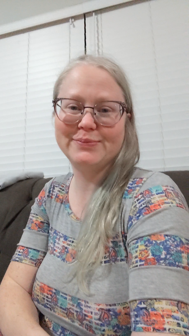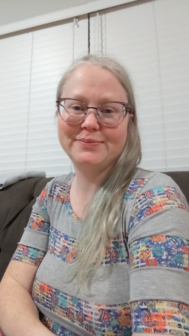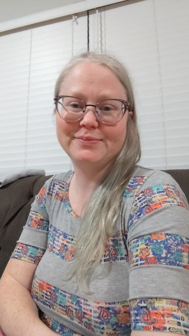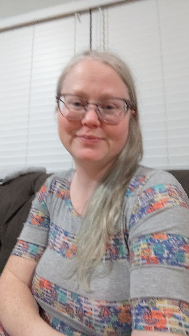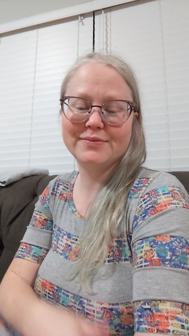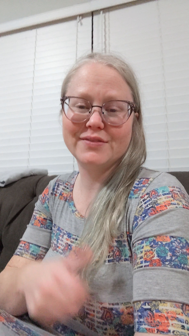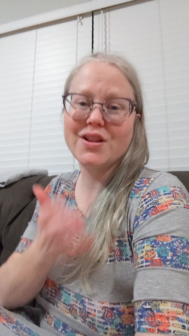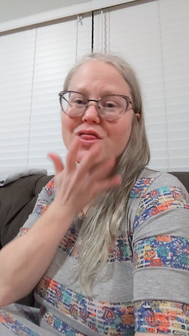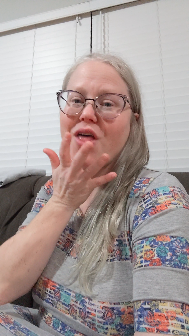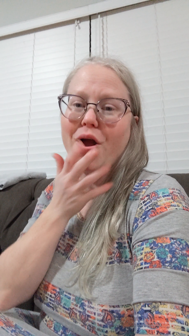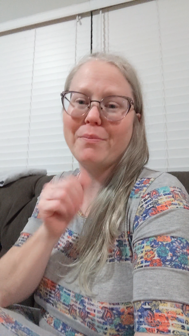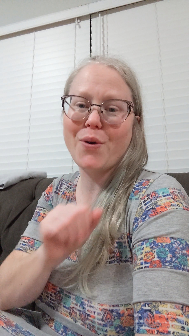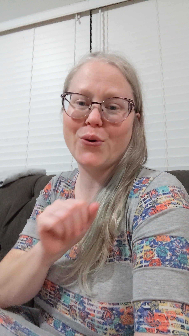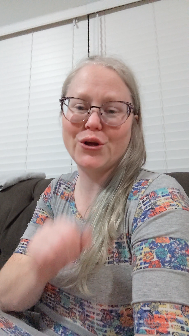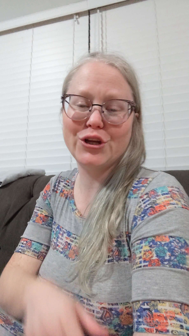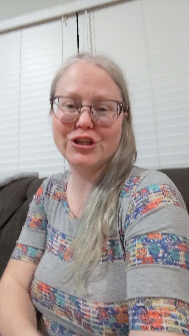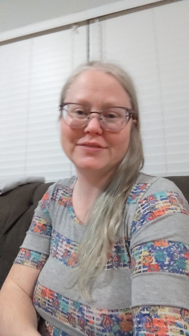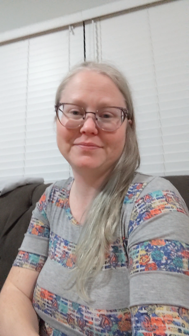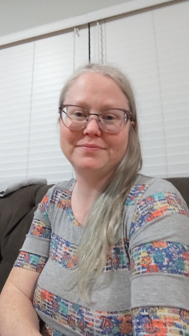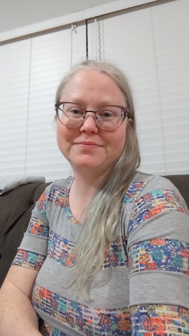lawn mower